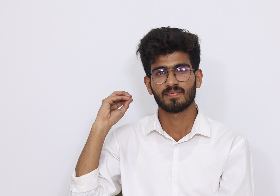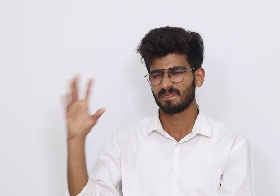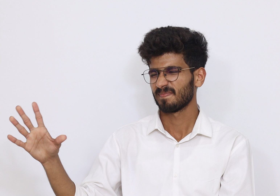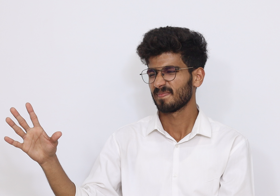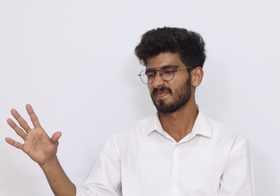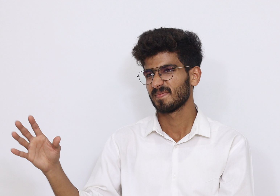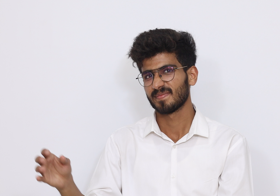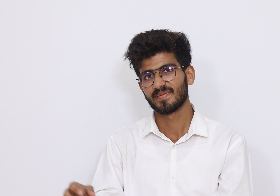bad